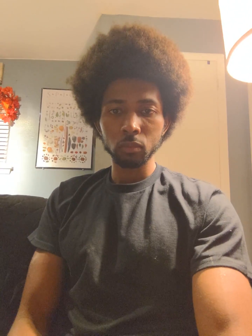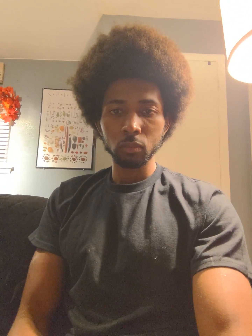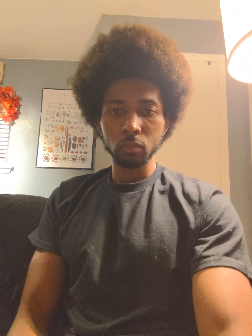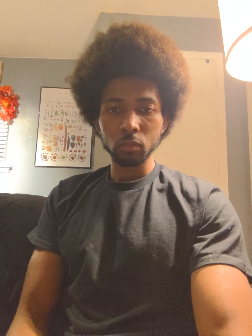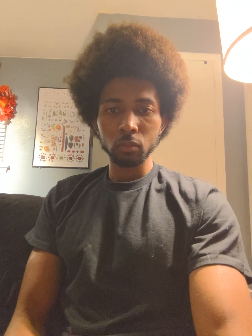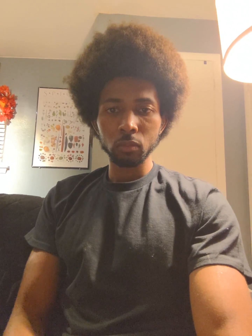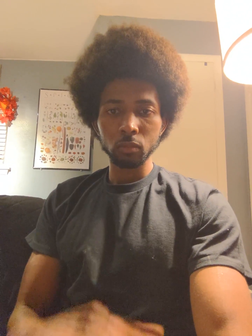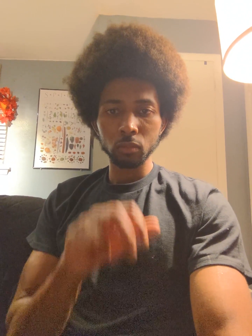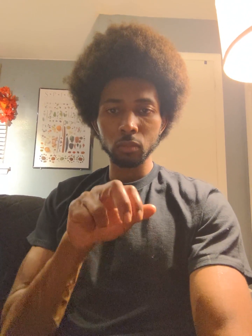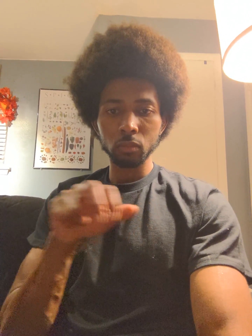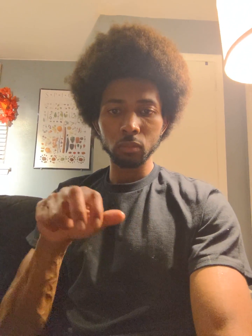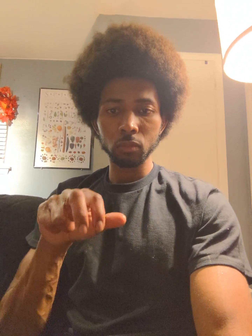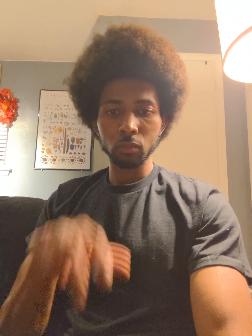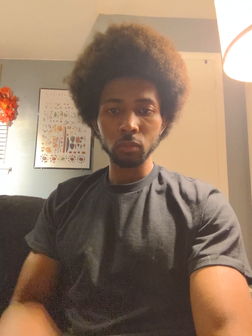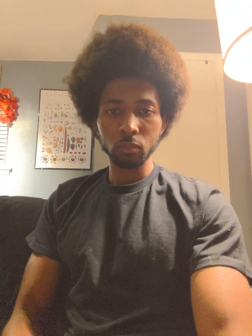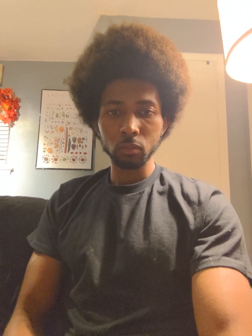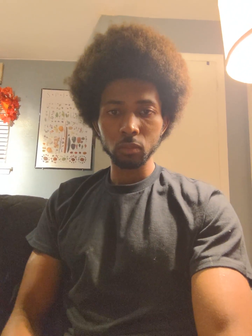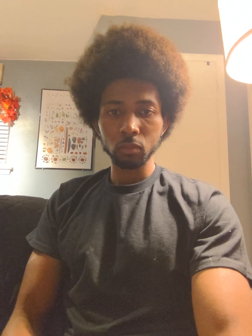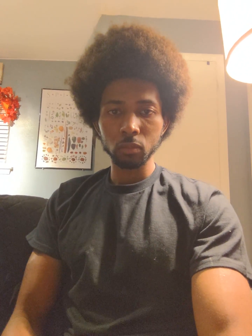bench